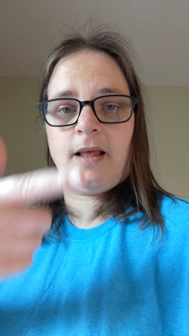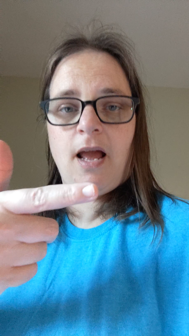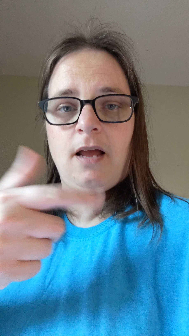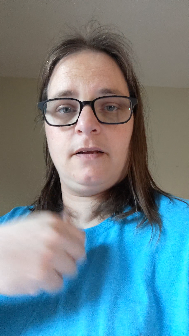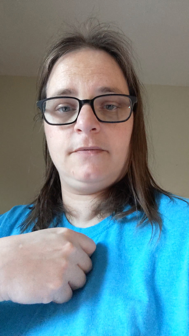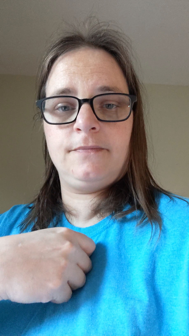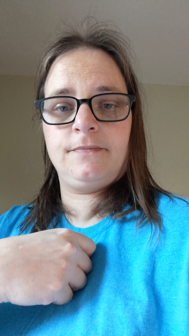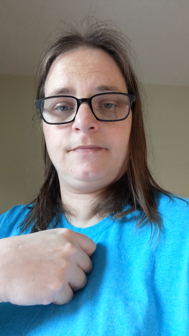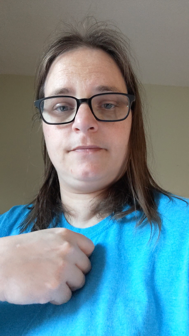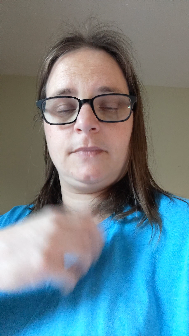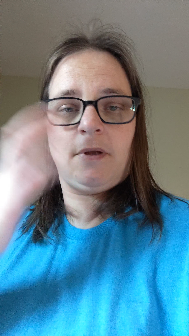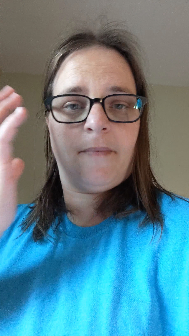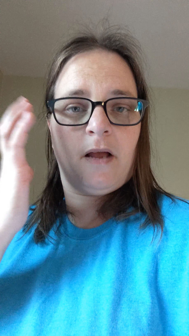pillow